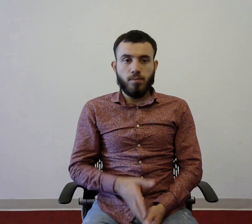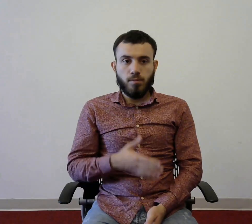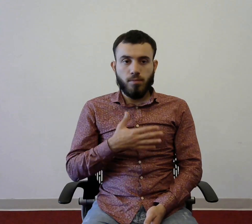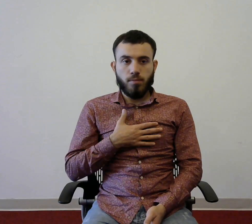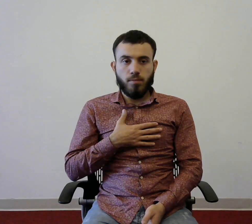mən